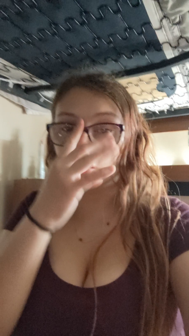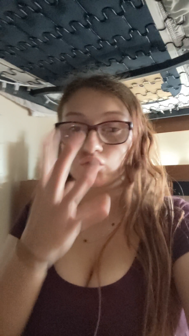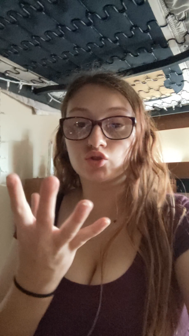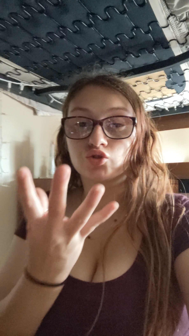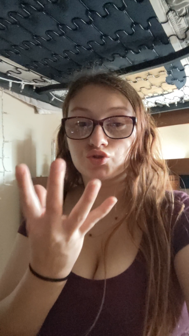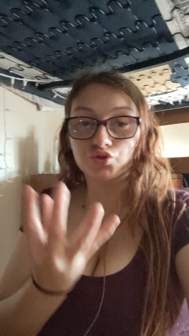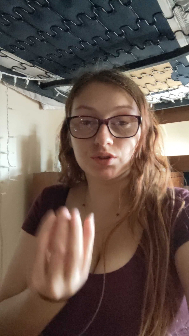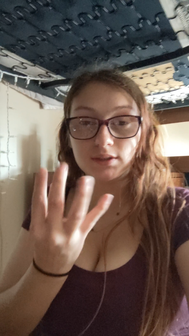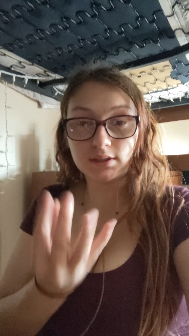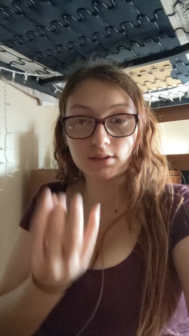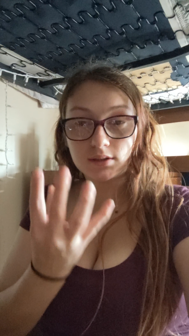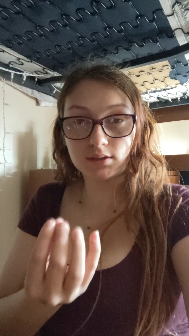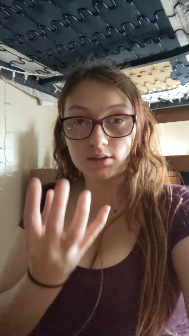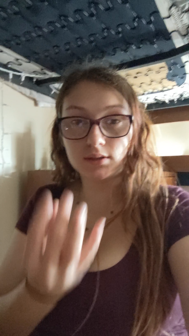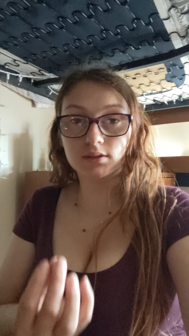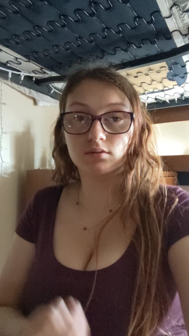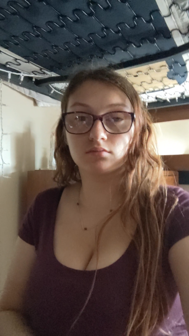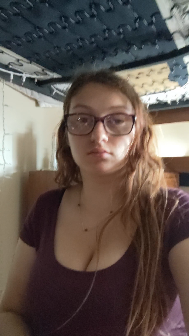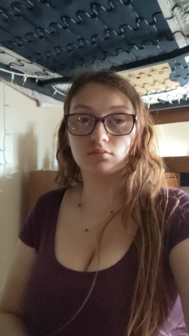gentle